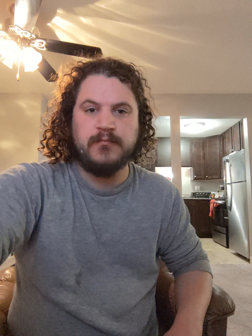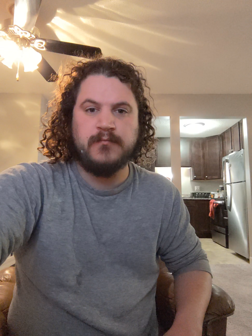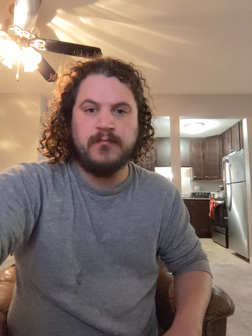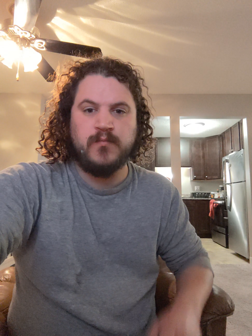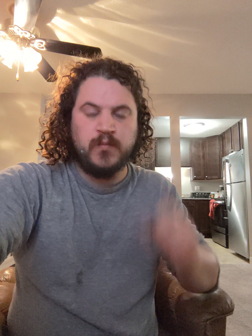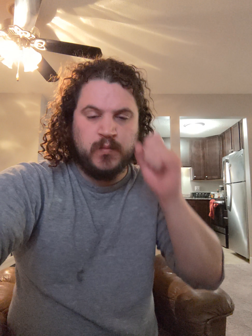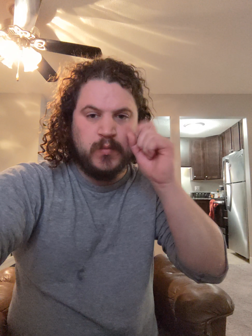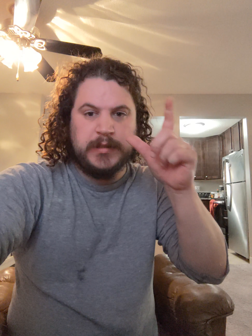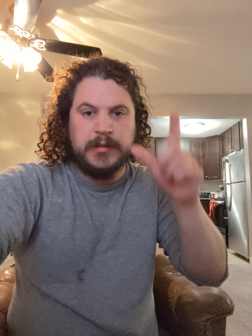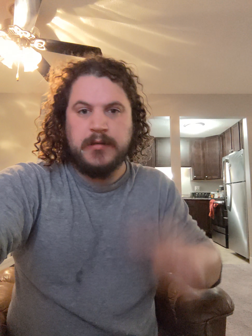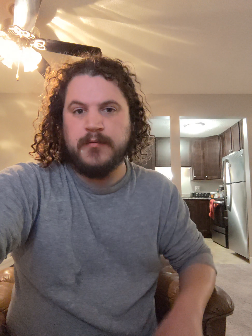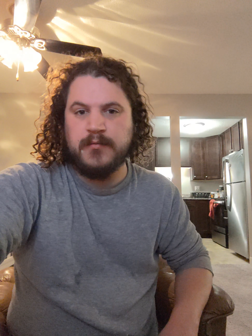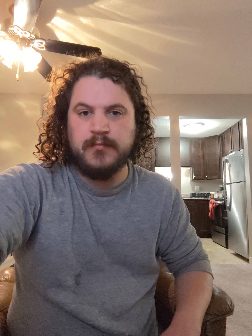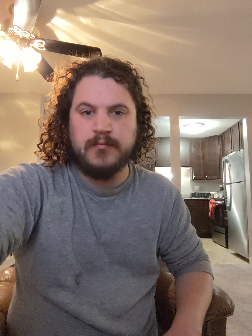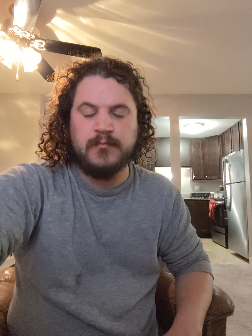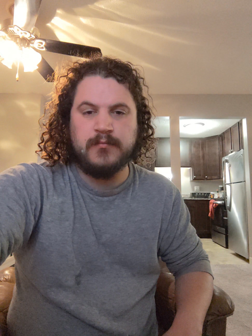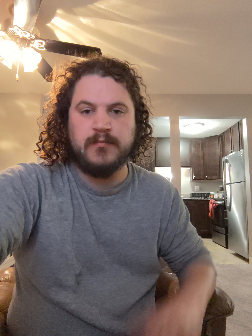wake